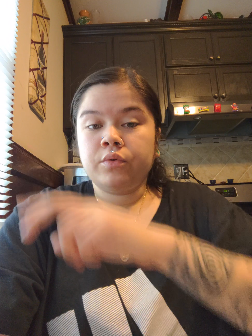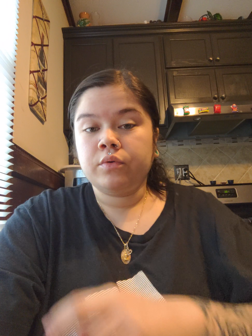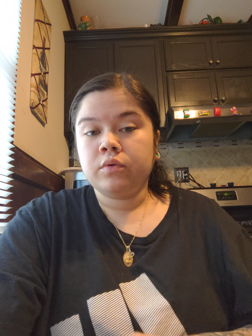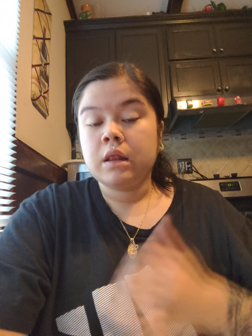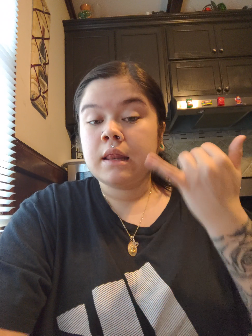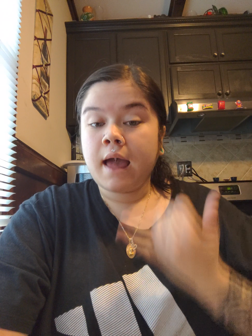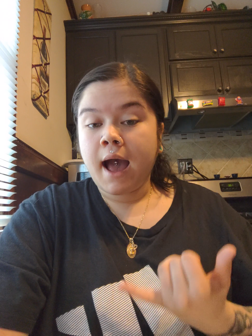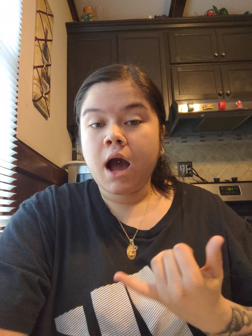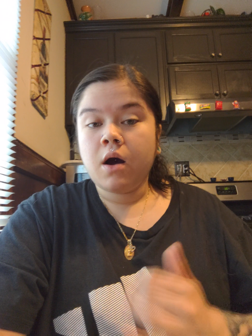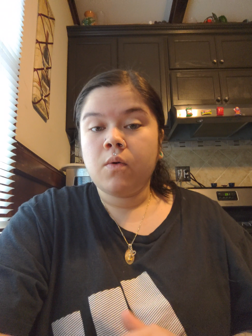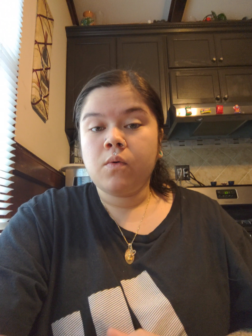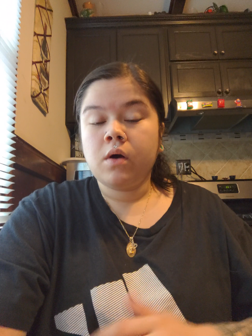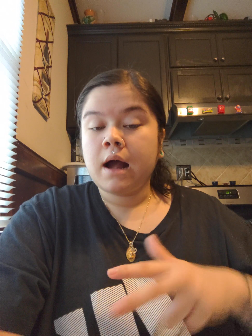now